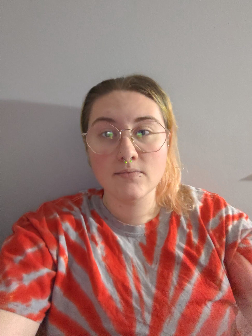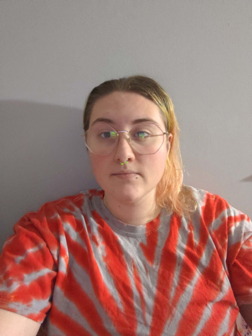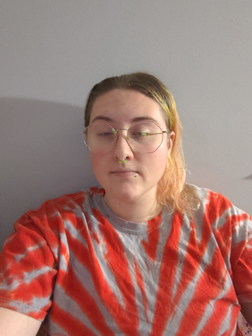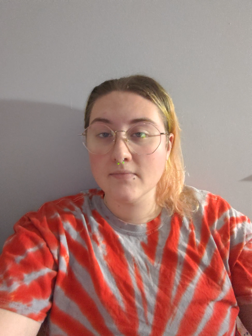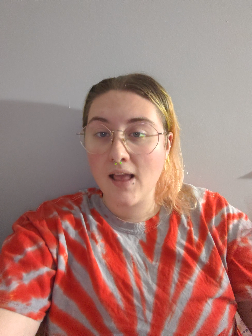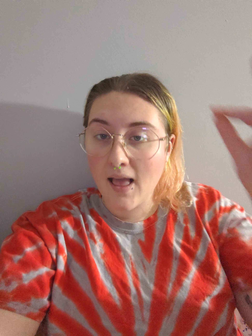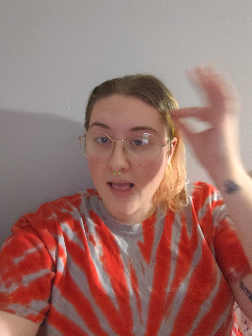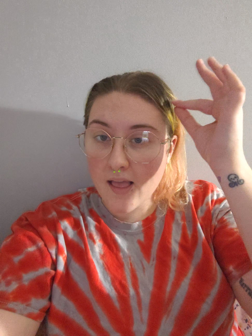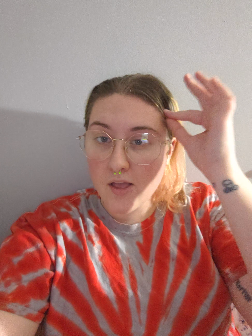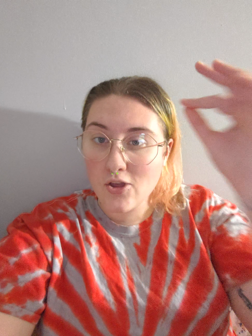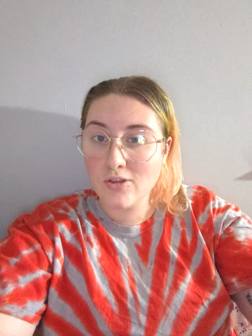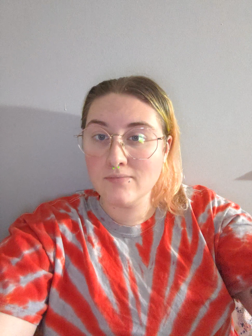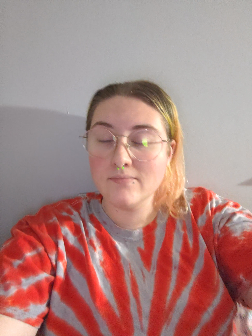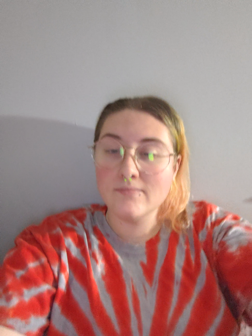hair